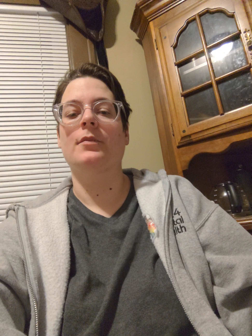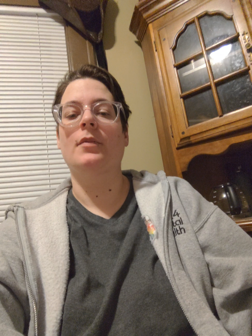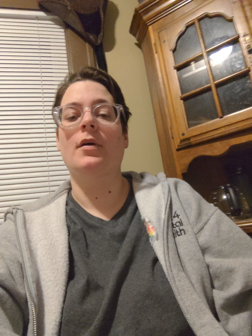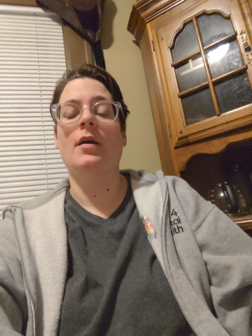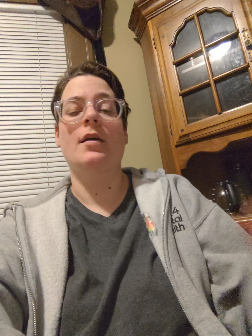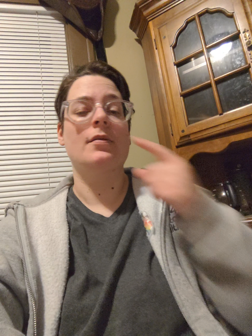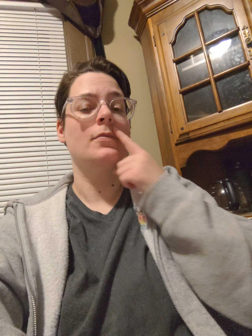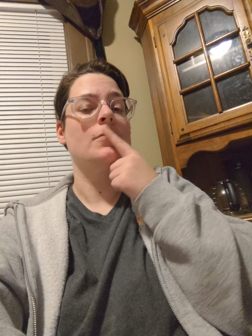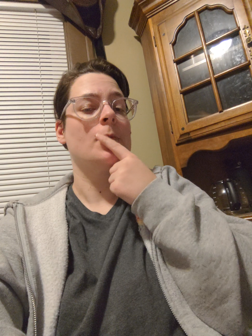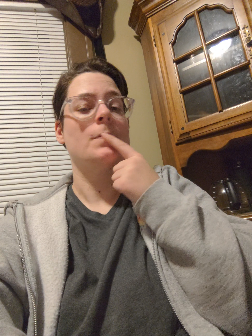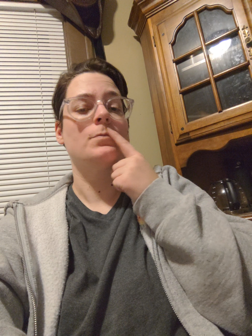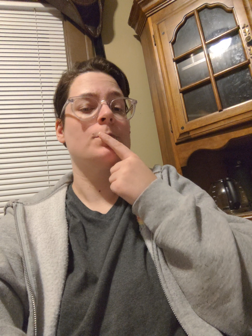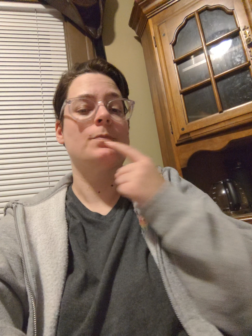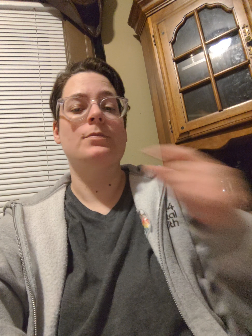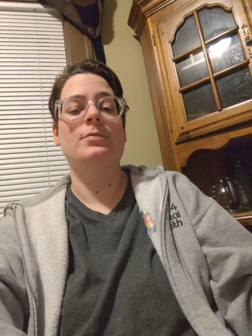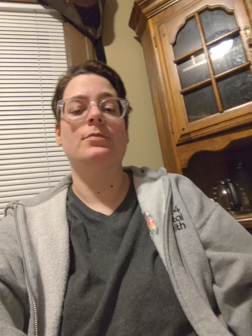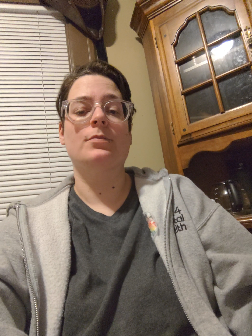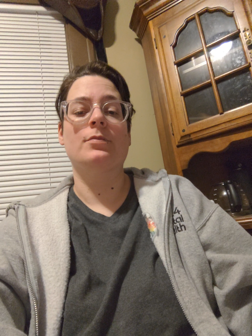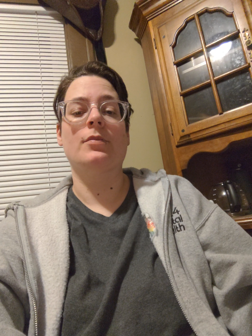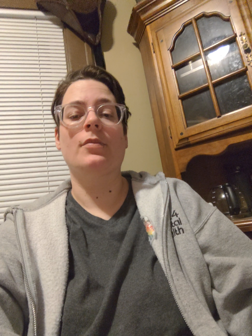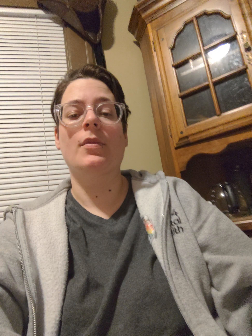lips